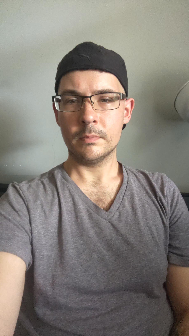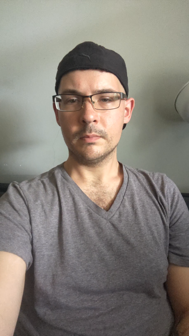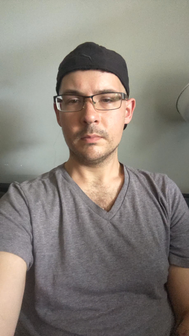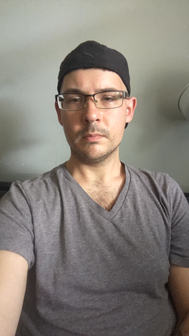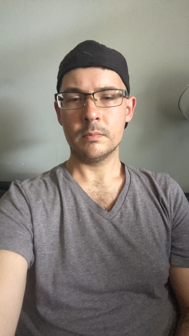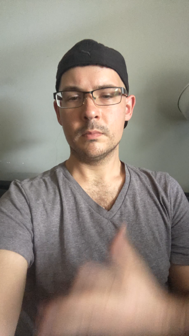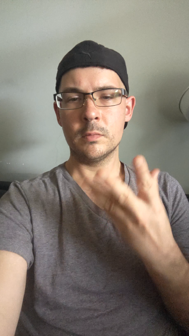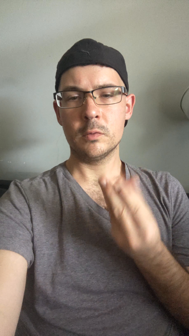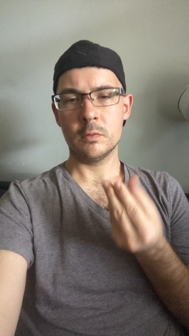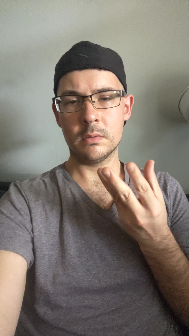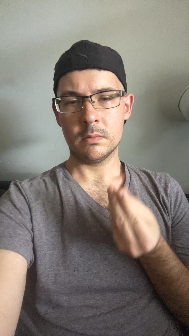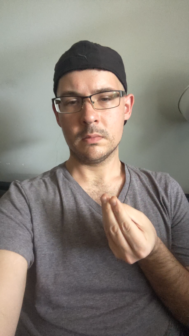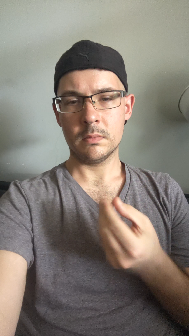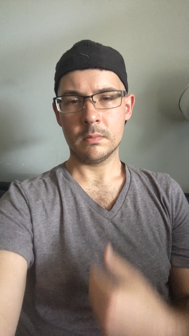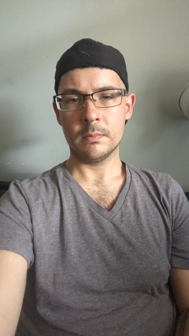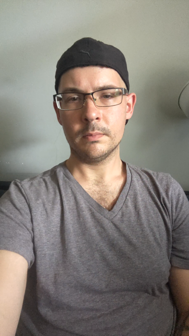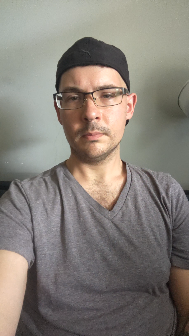gentle